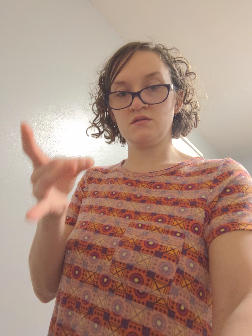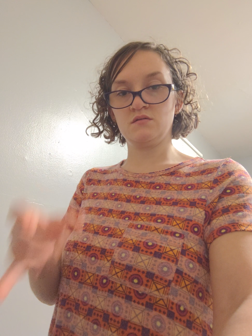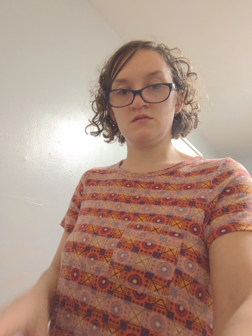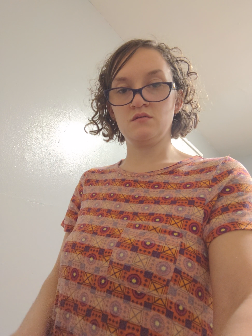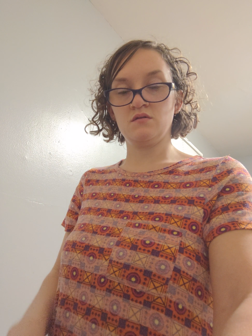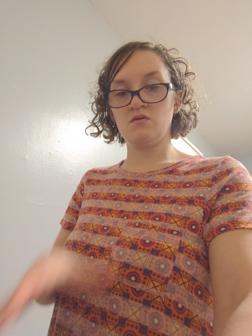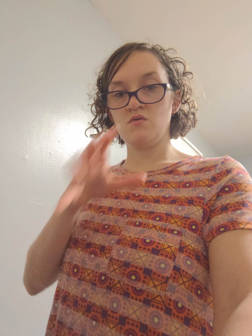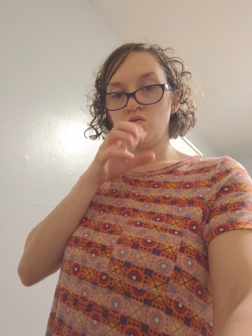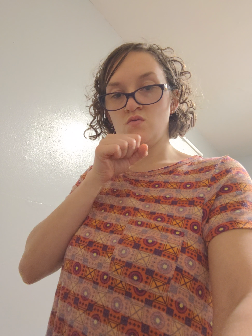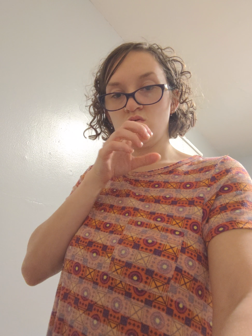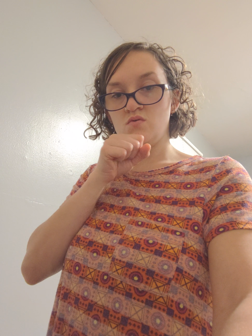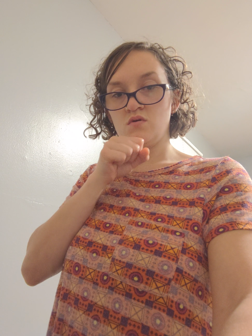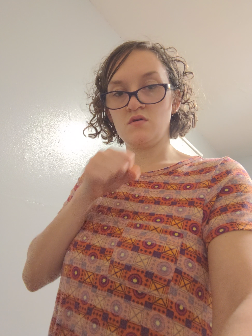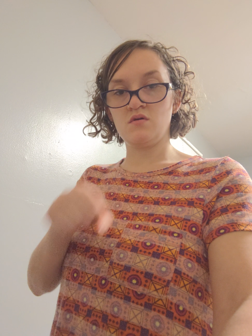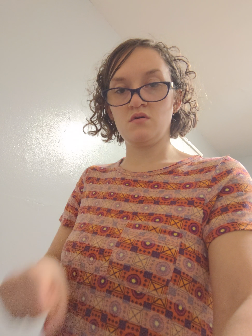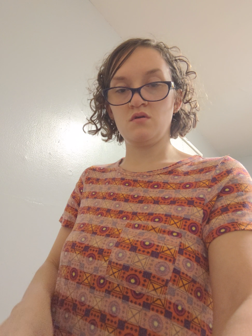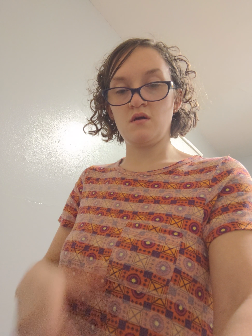orange